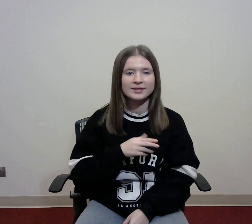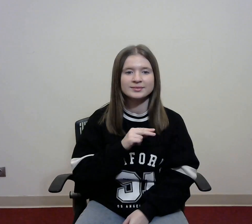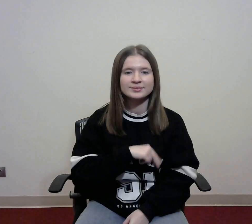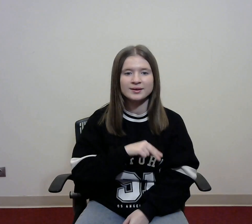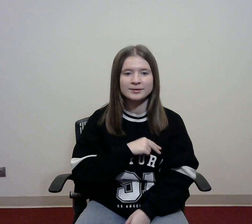iş